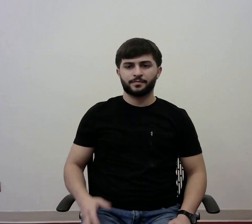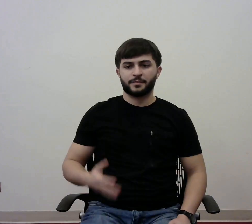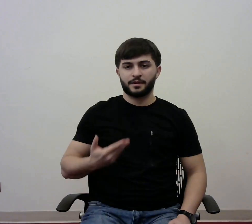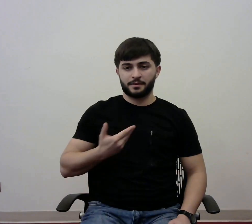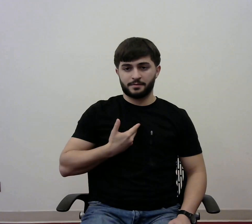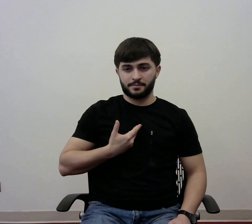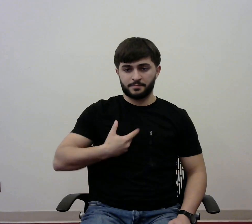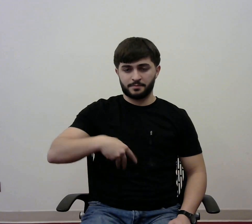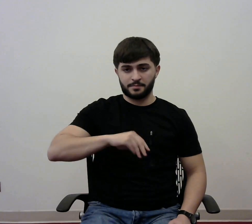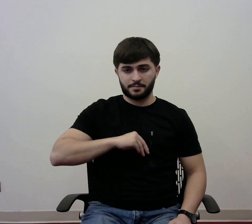biz